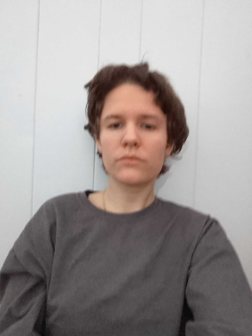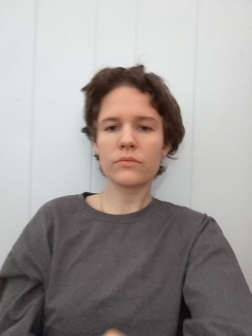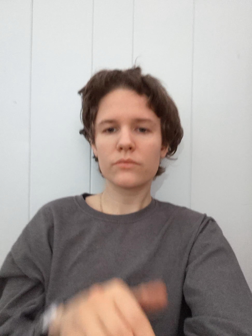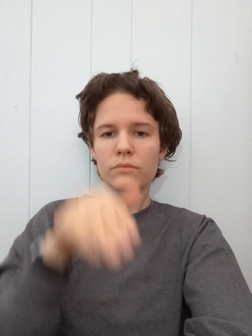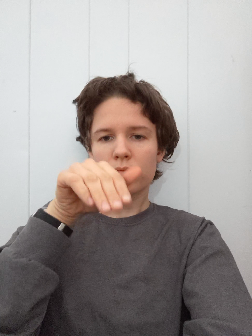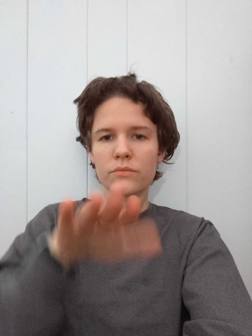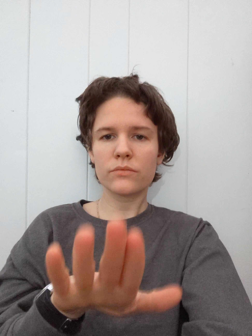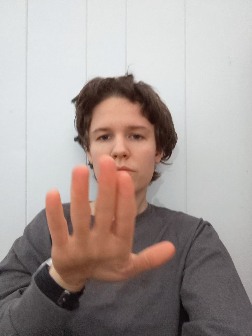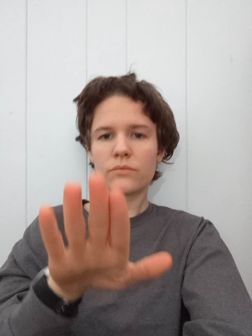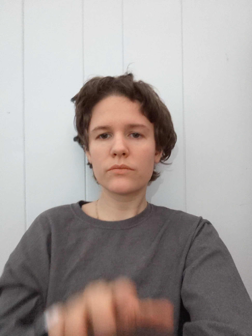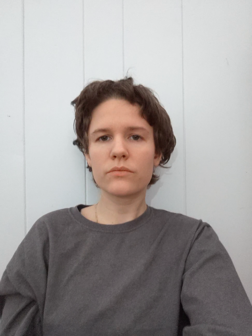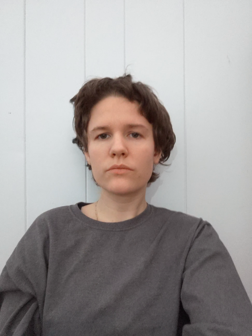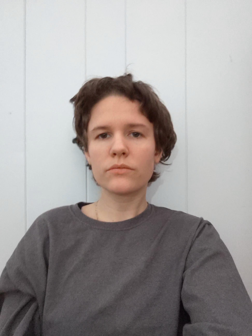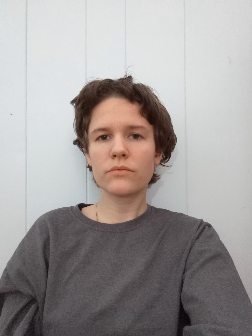into